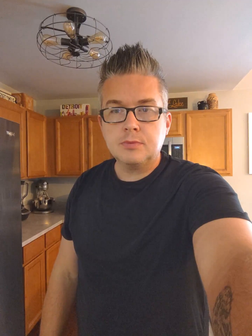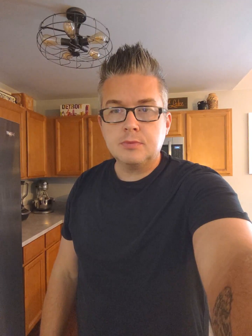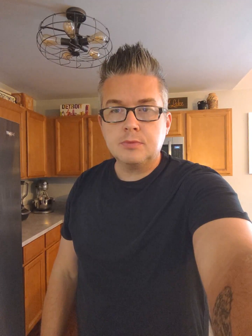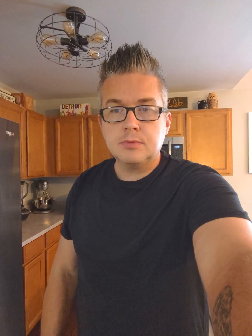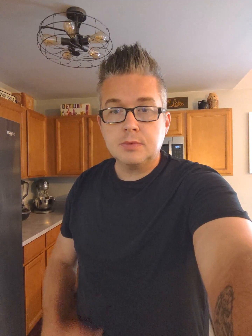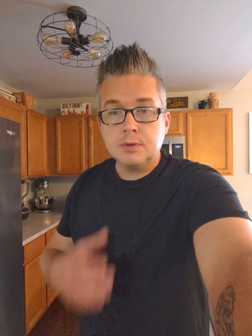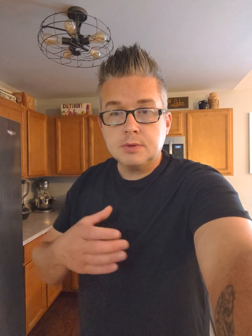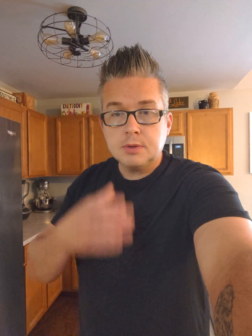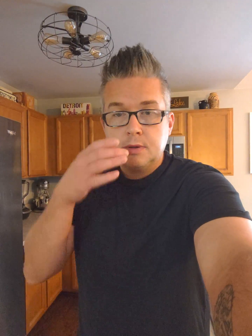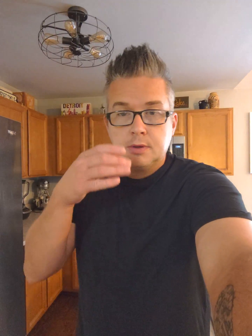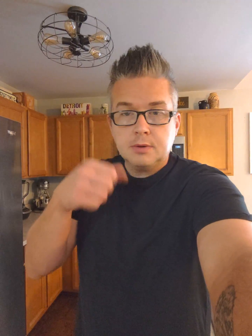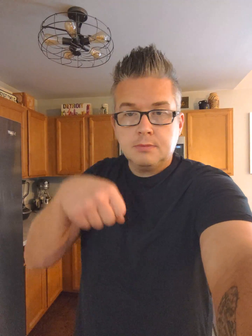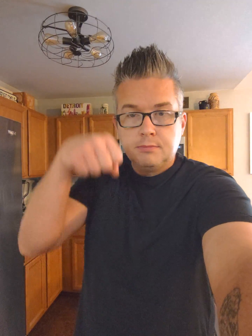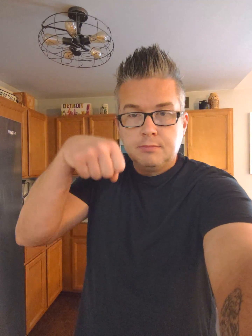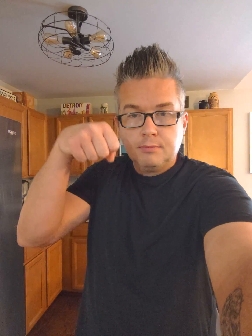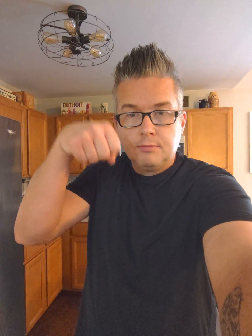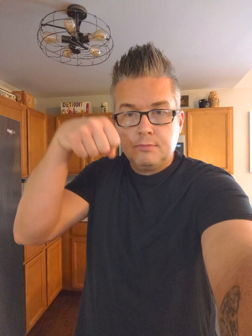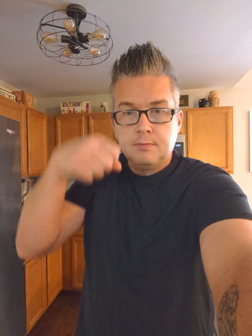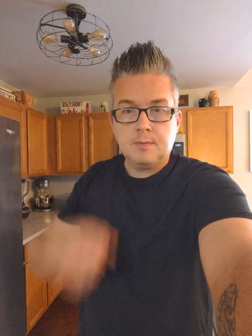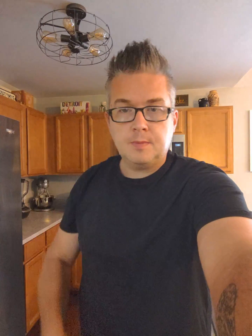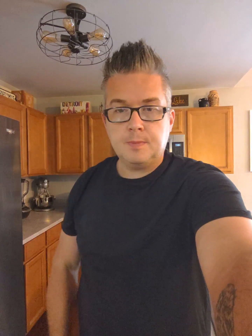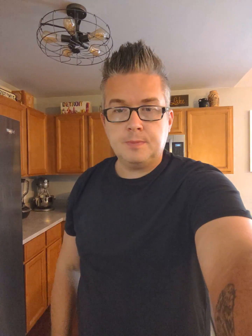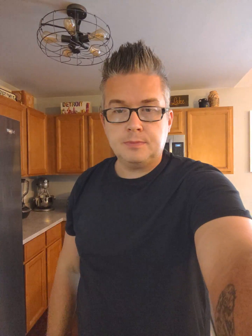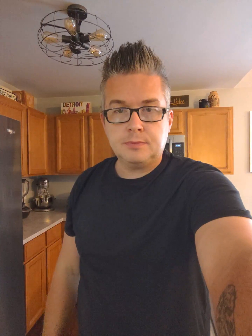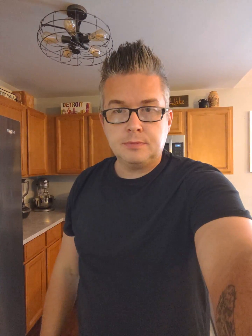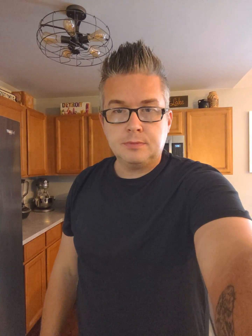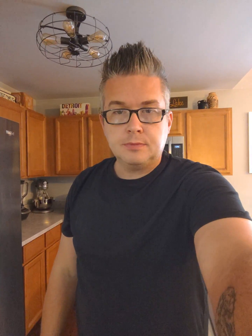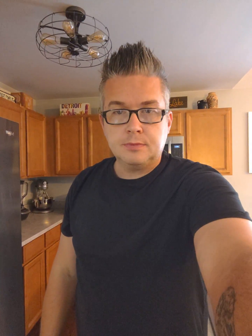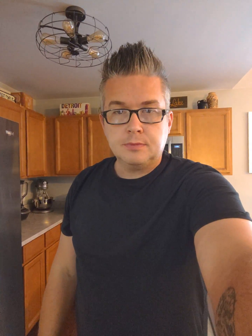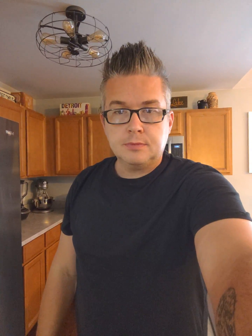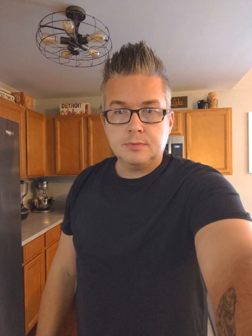bucket